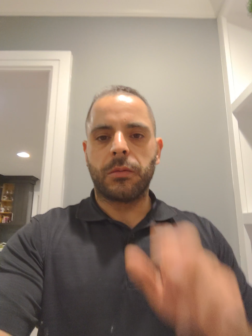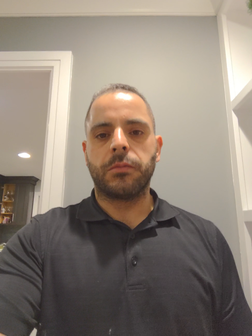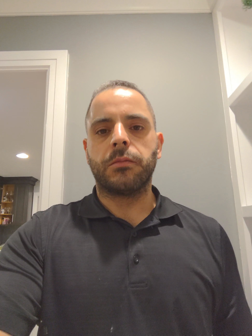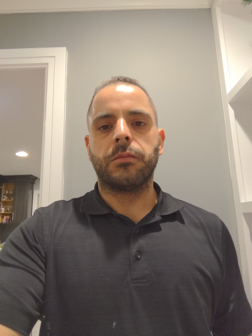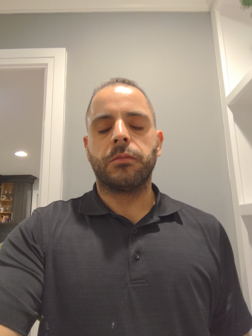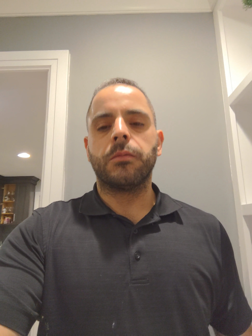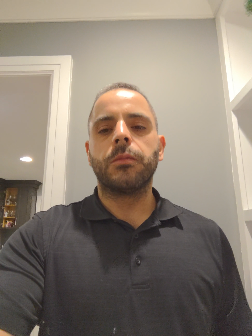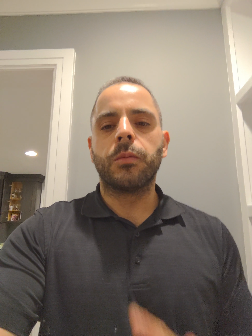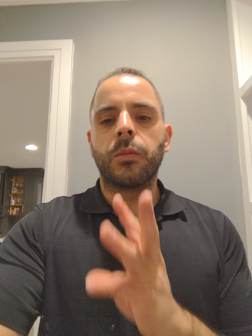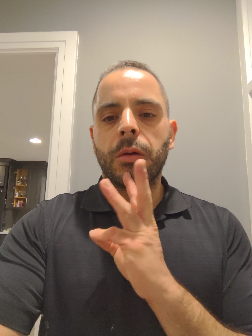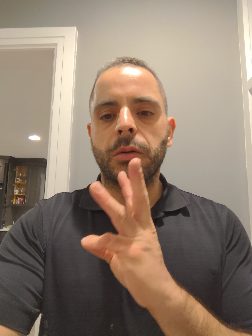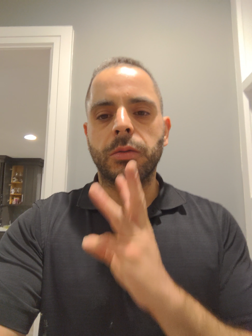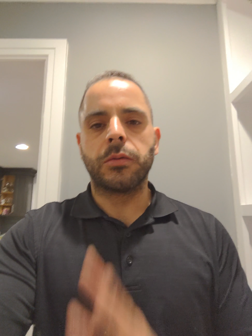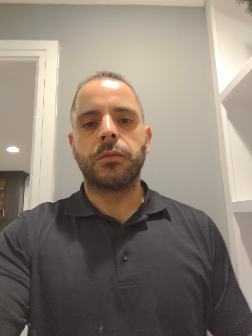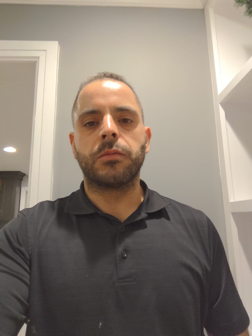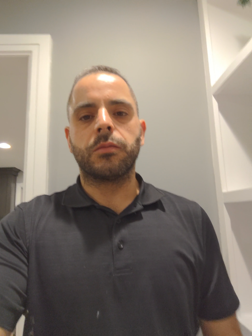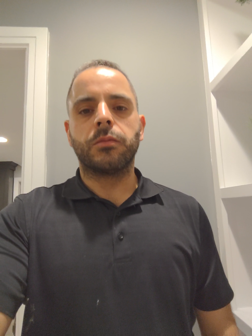water